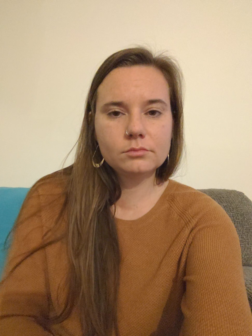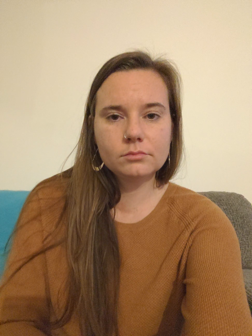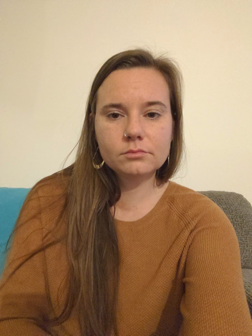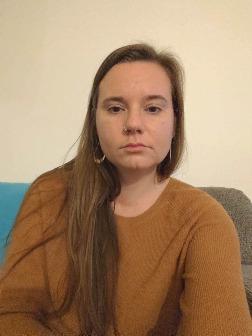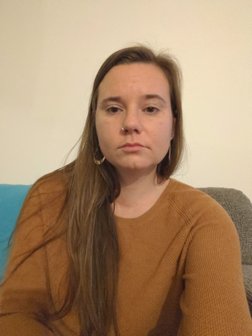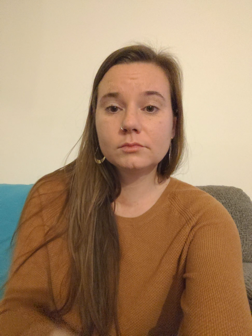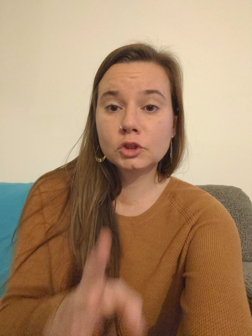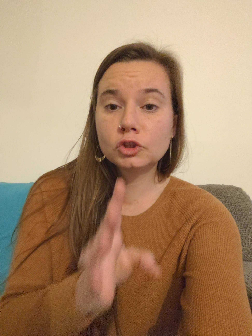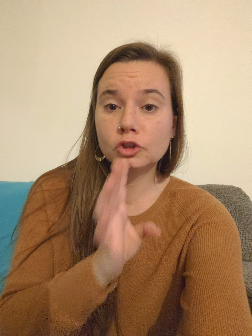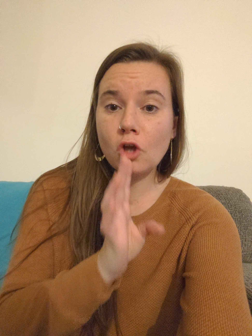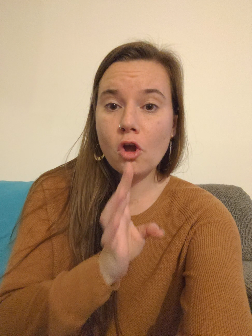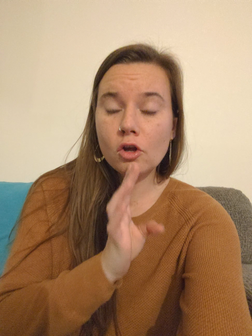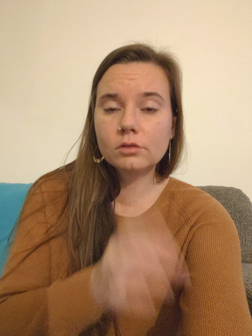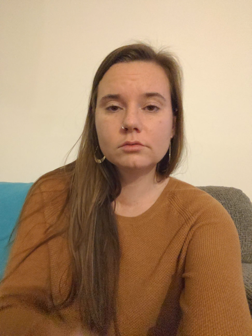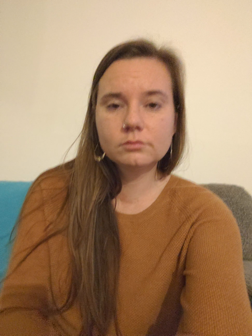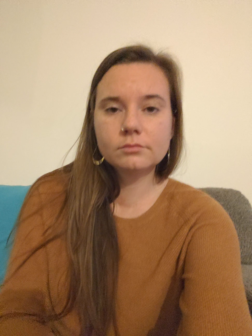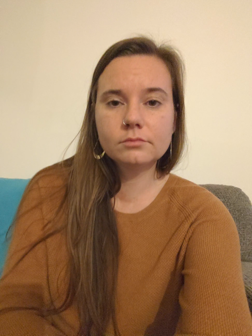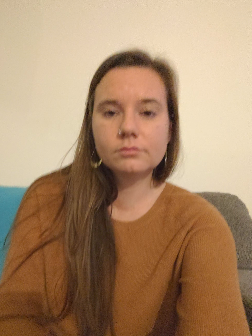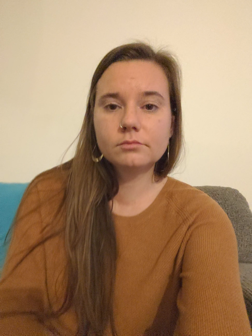talk